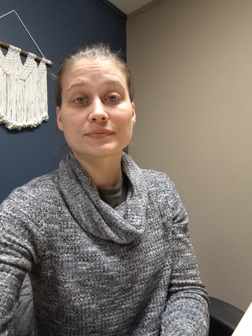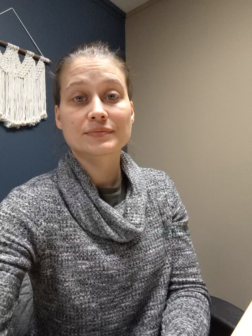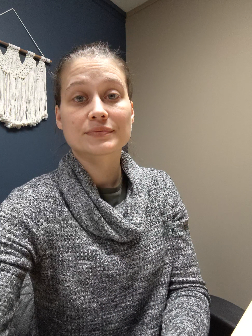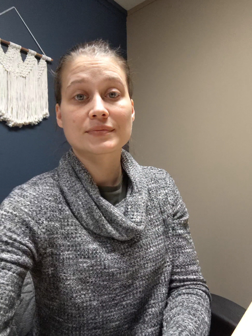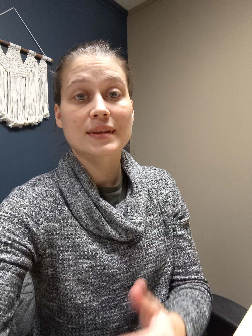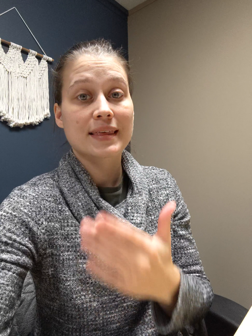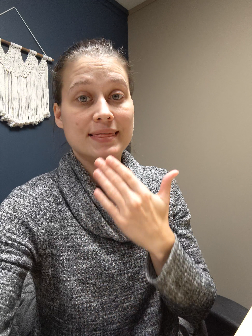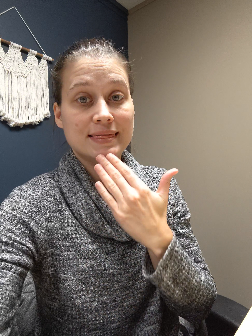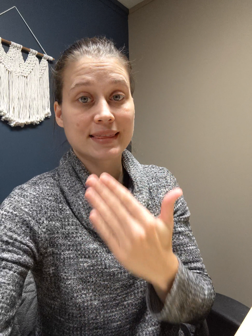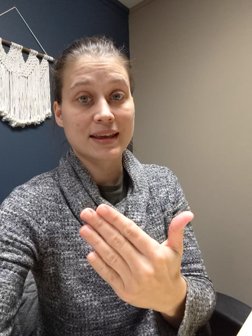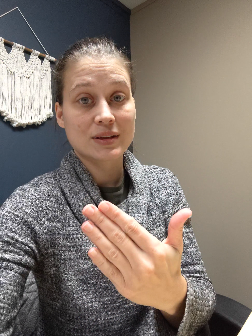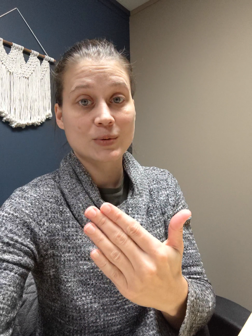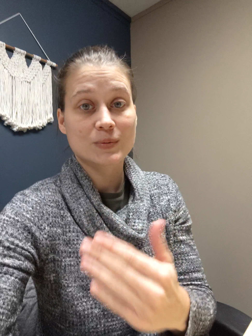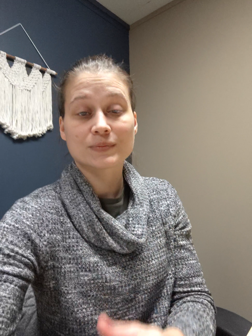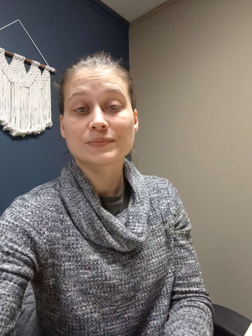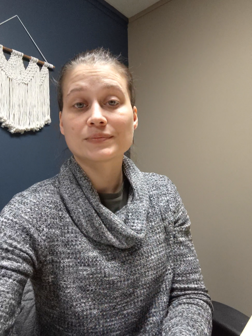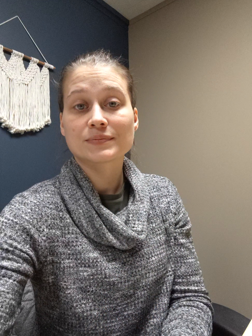thank you